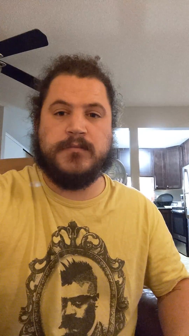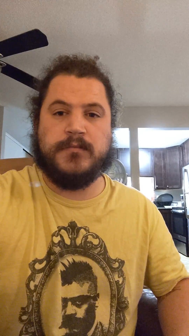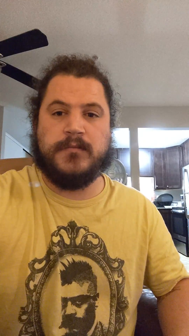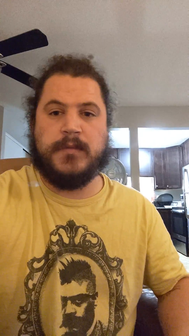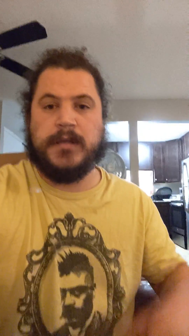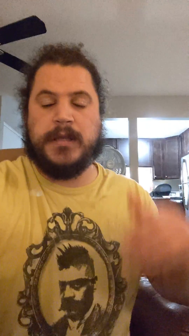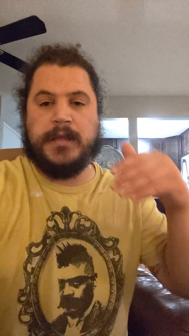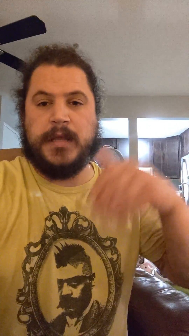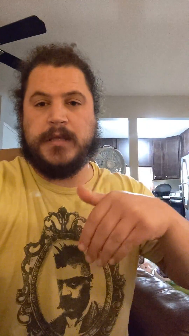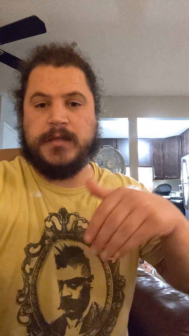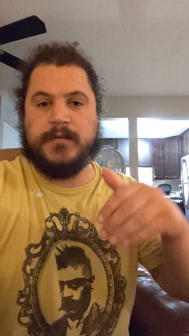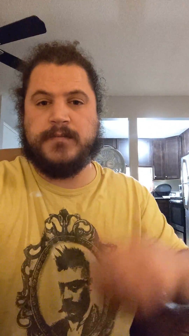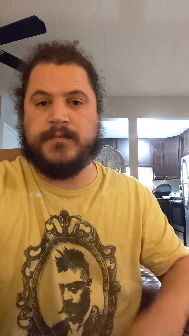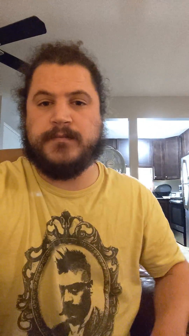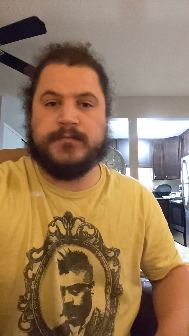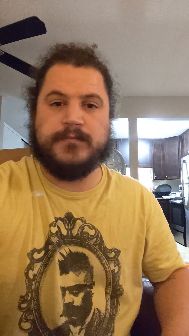night night